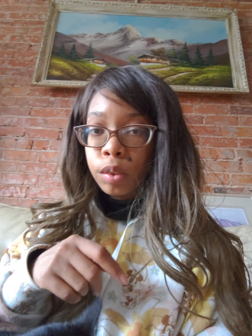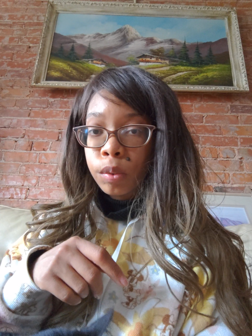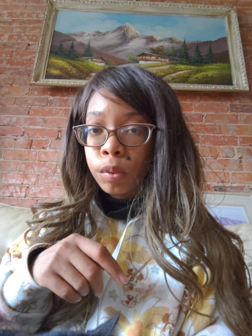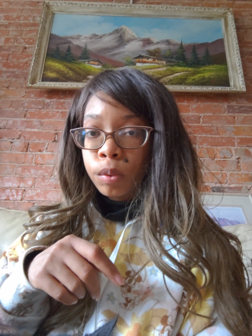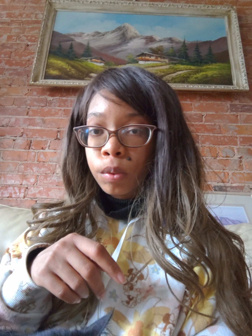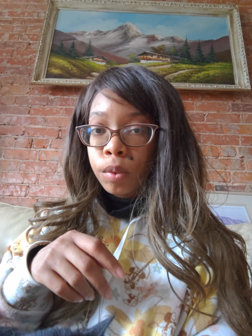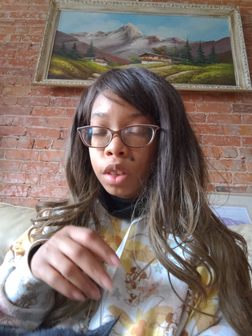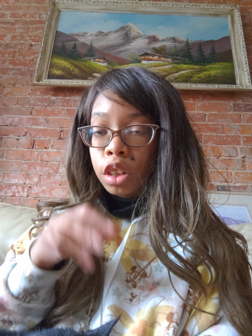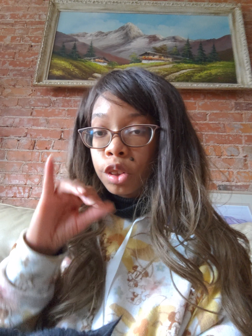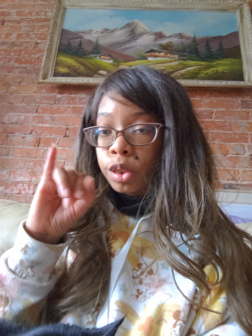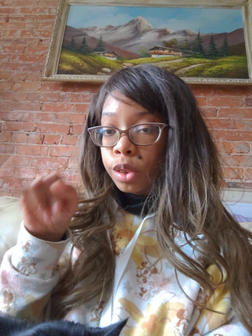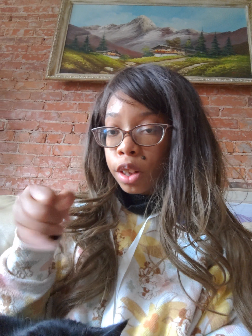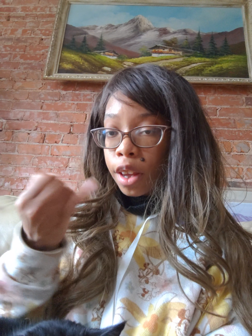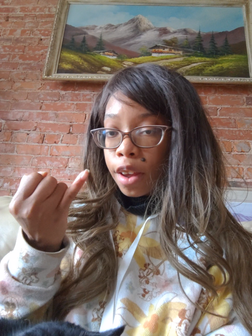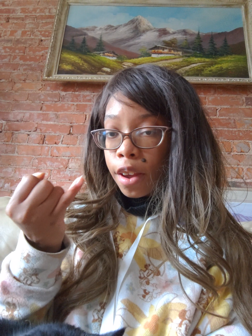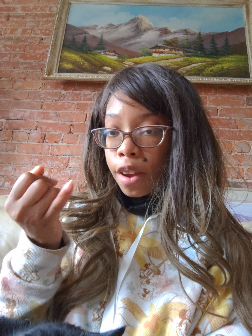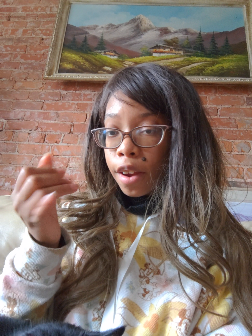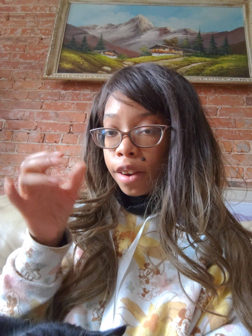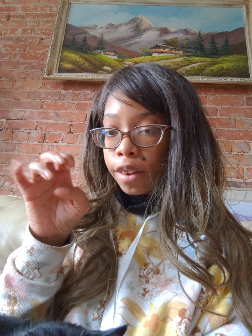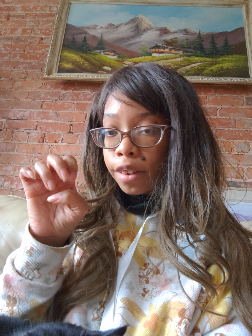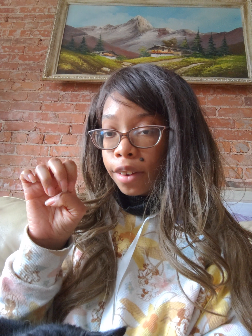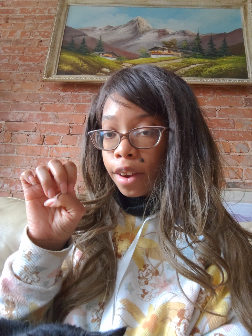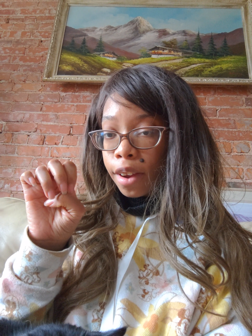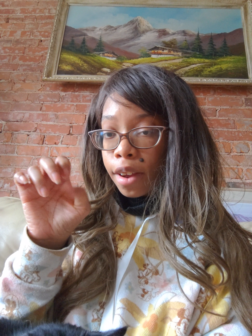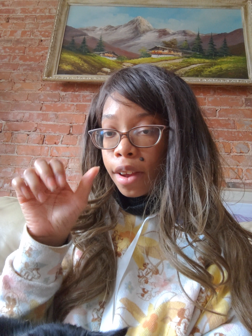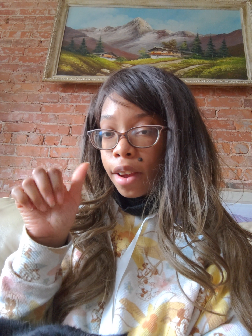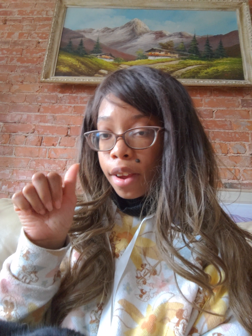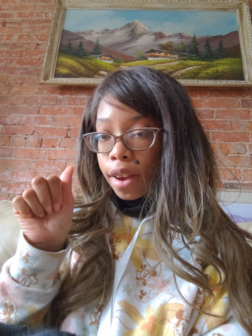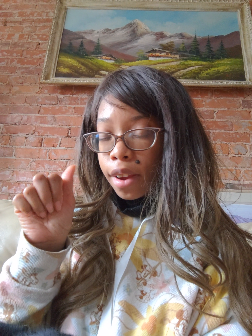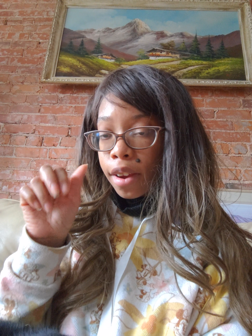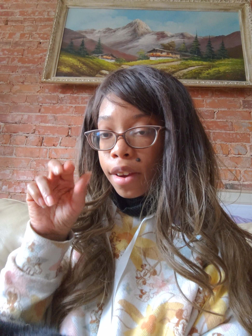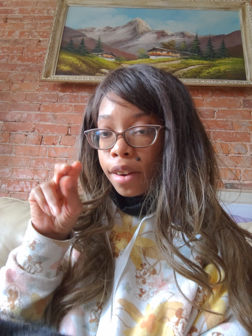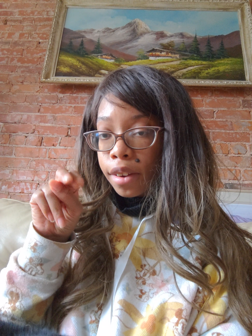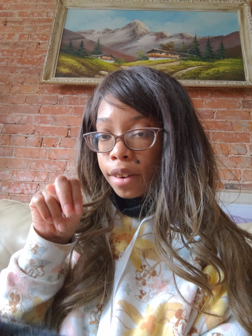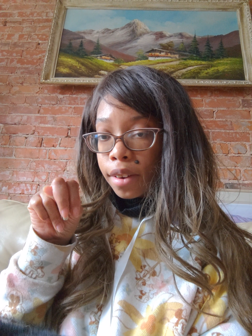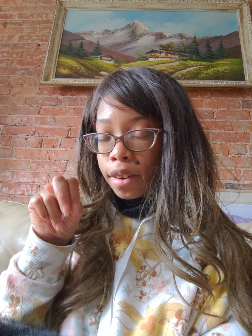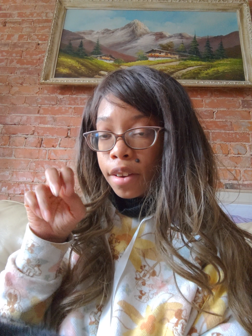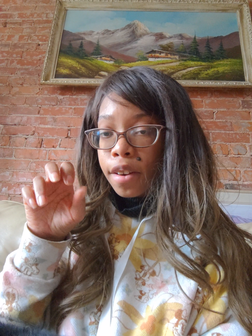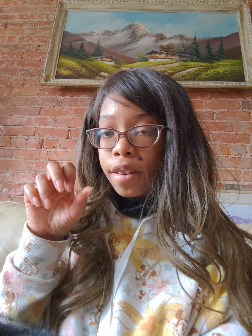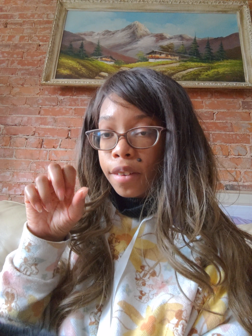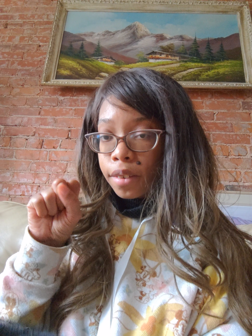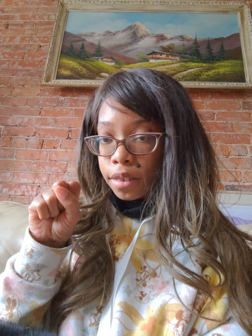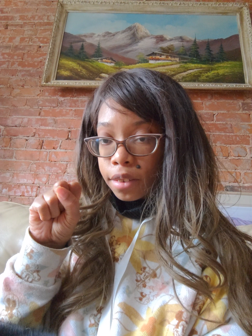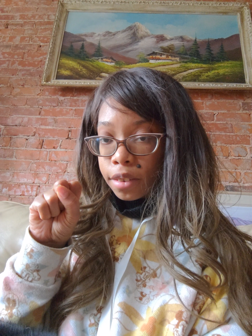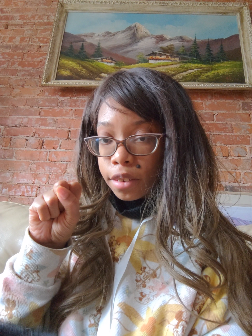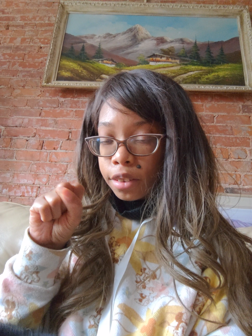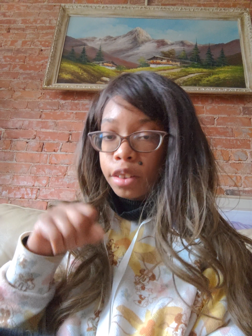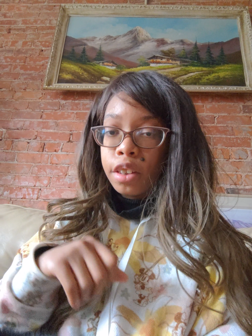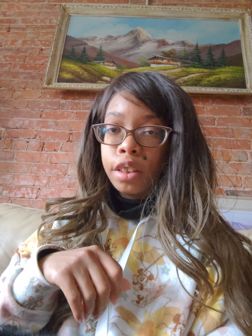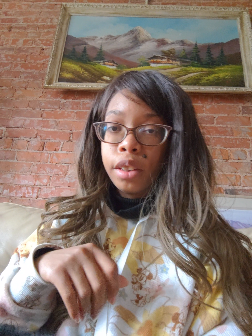jeans